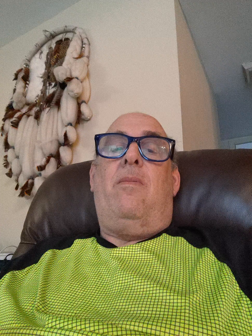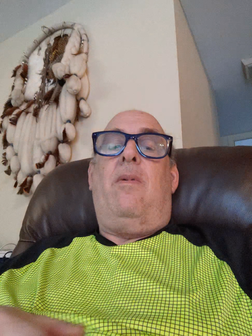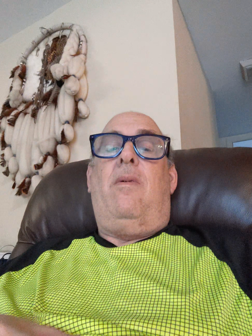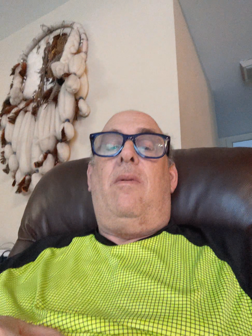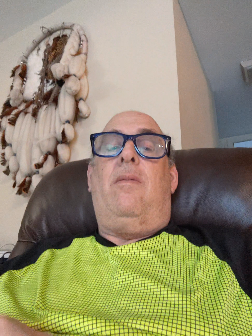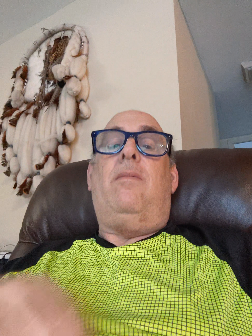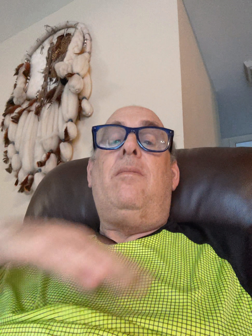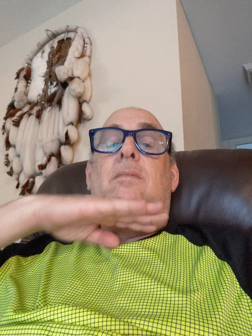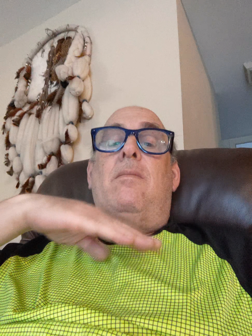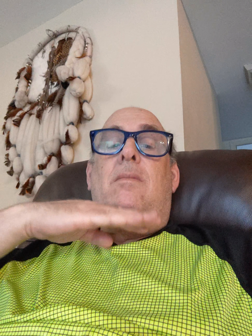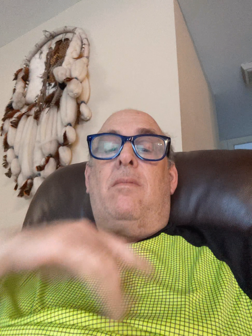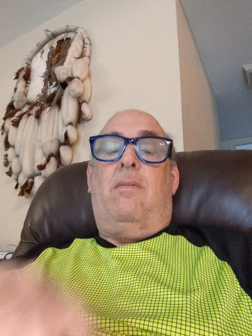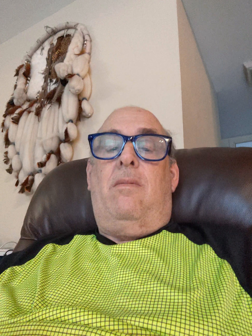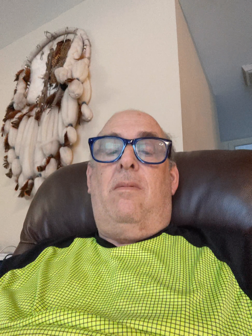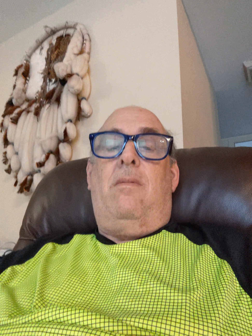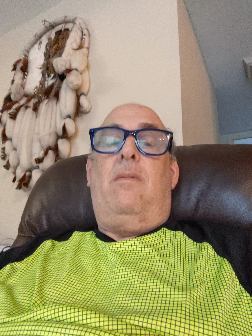pig